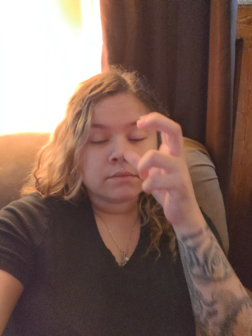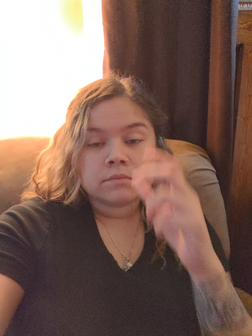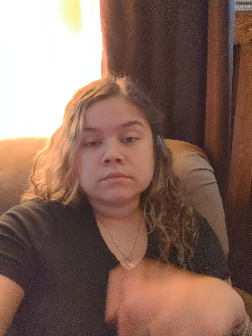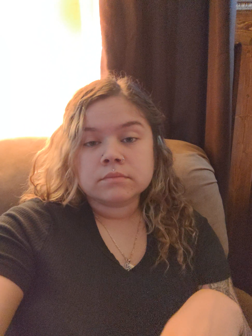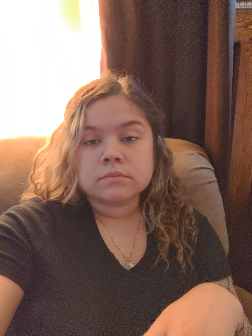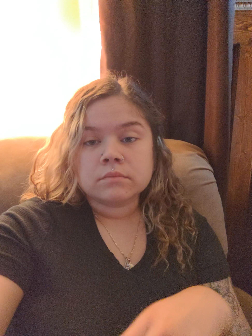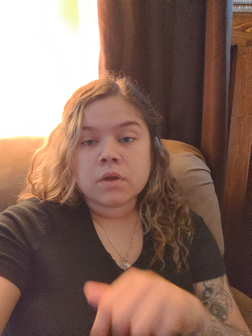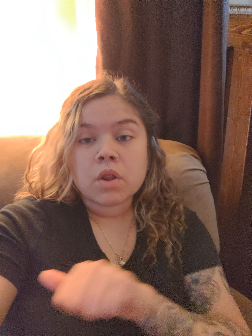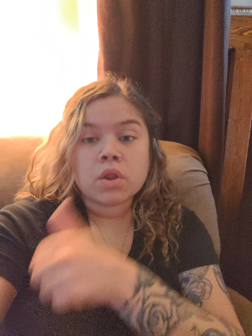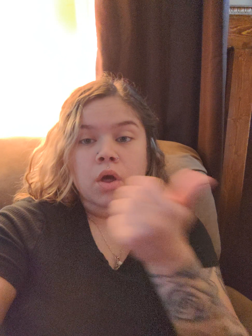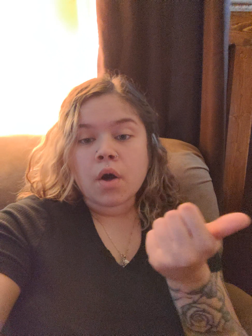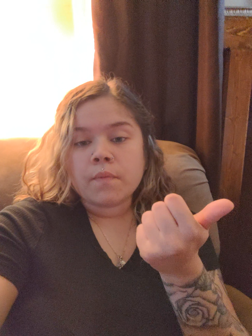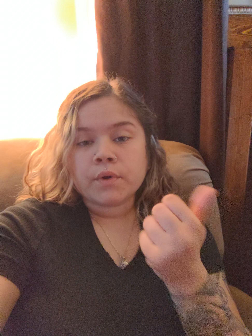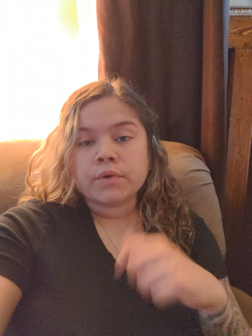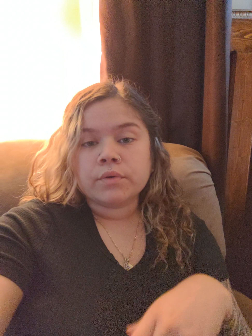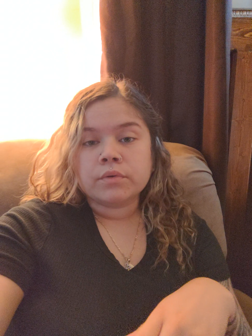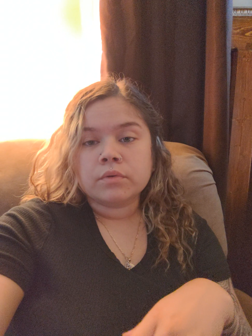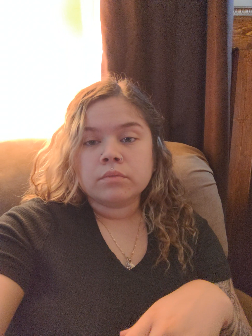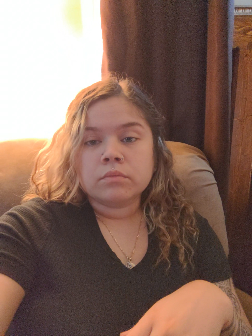other